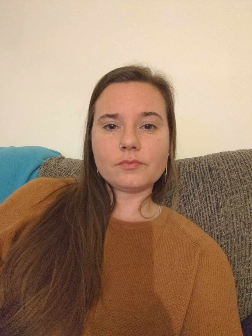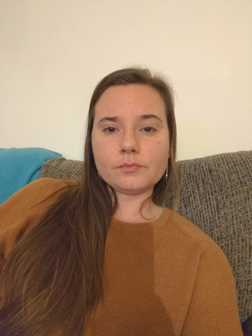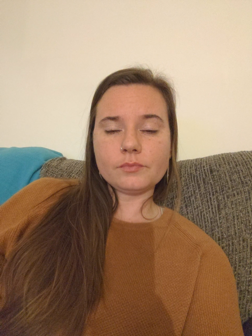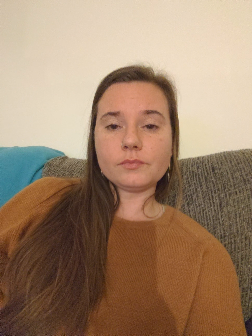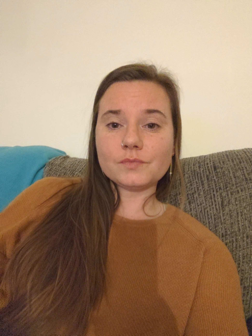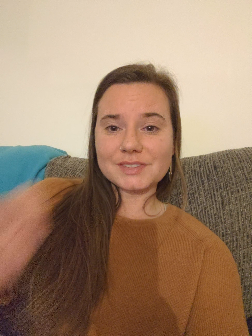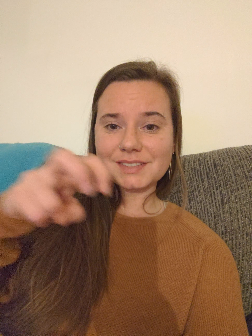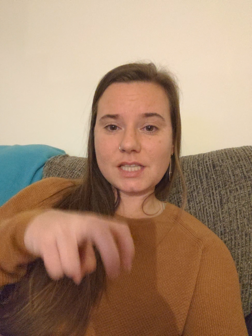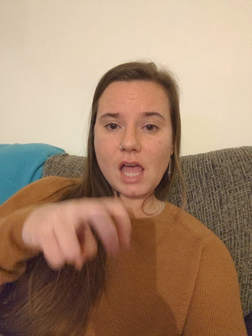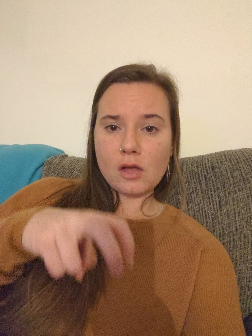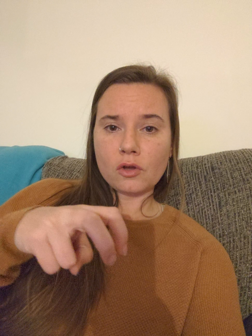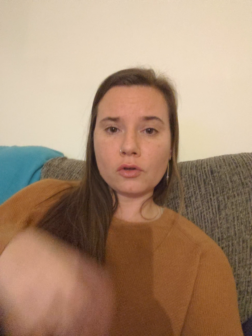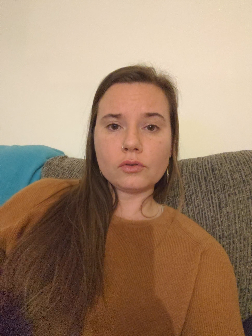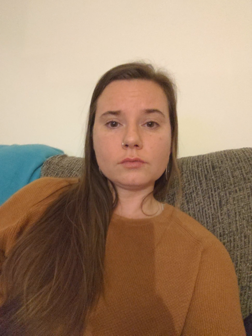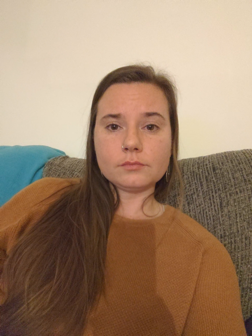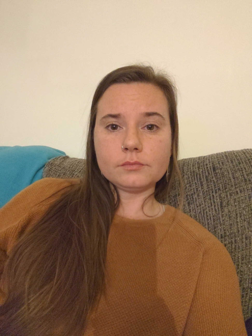chair